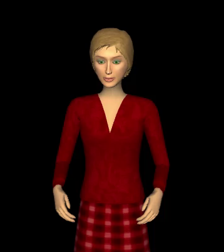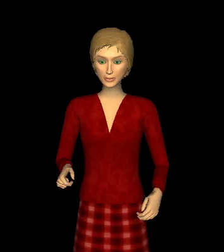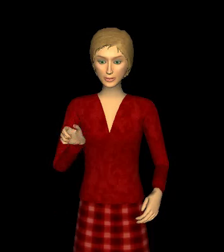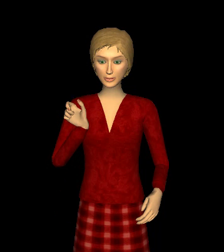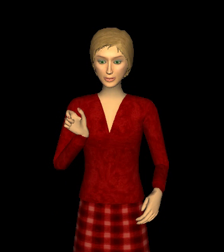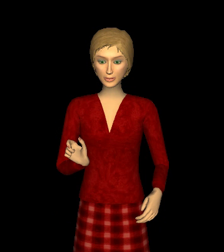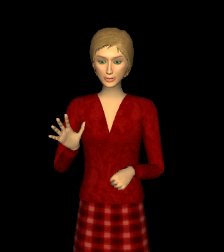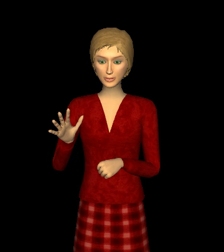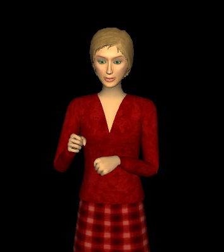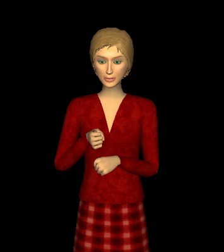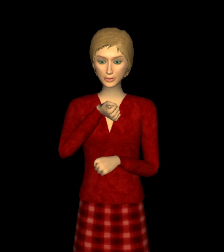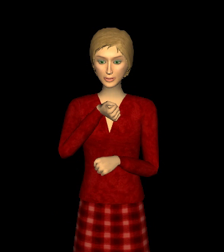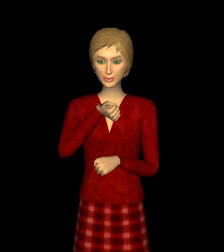فائز